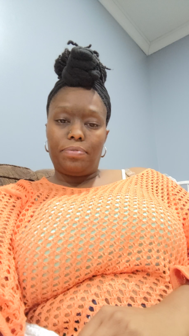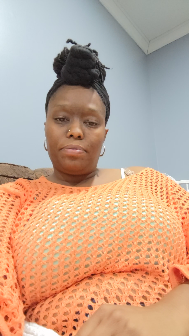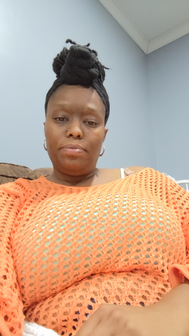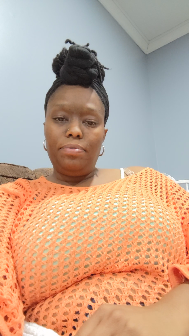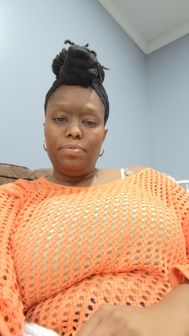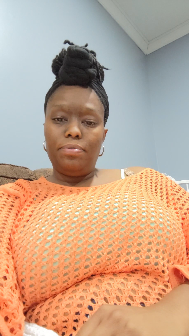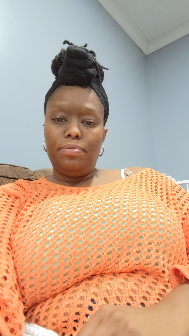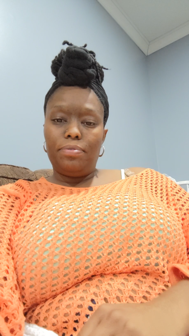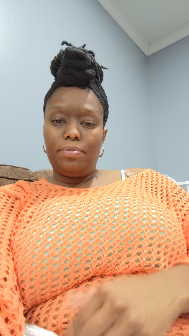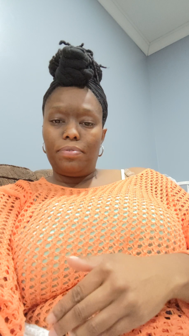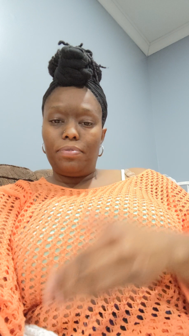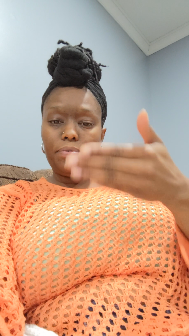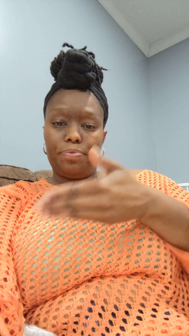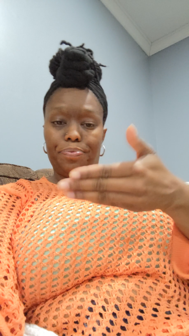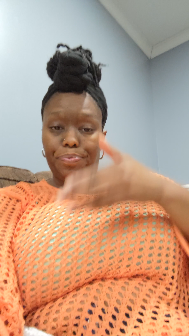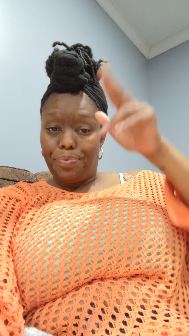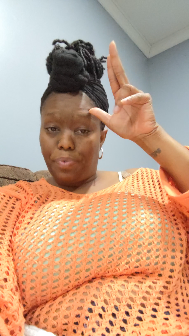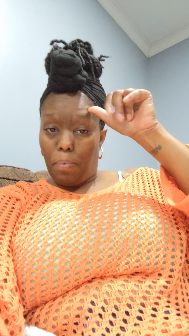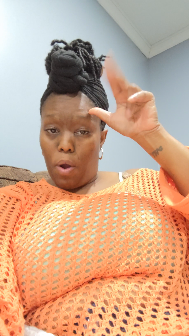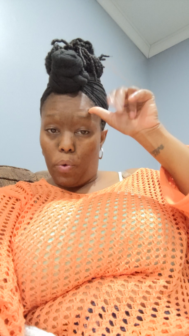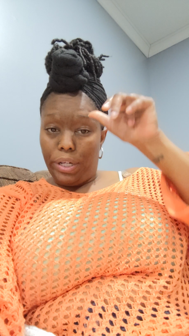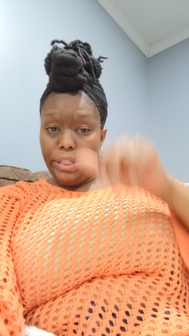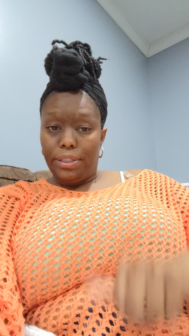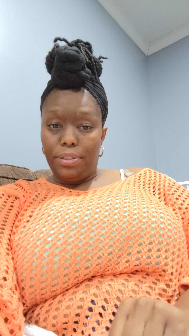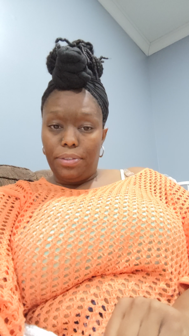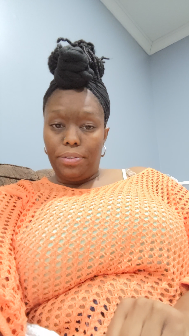pony